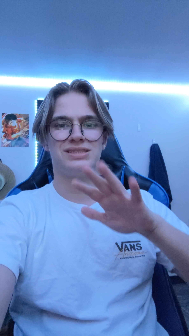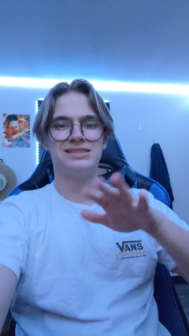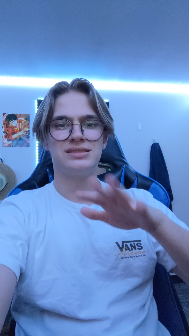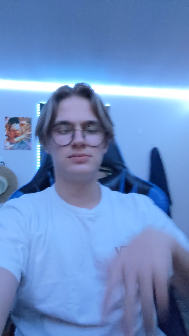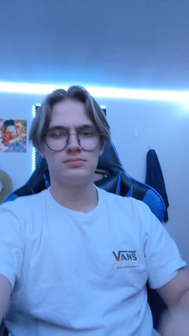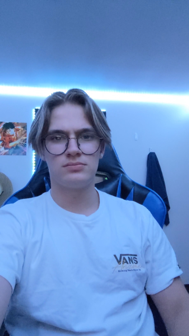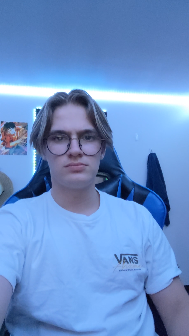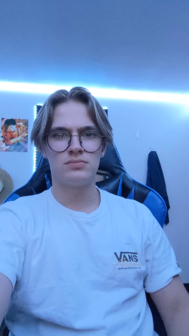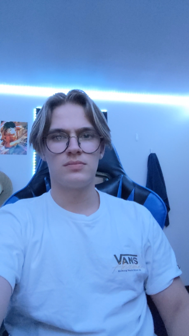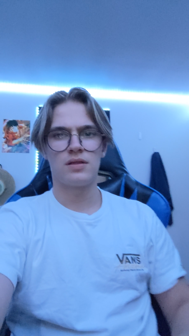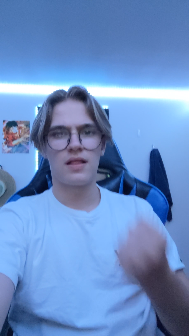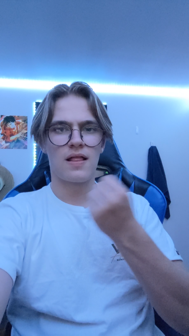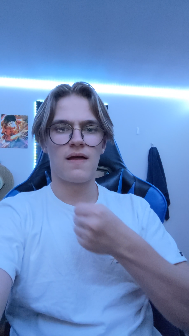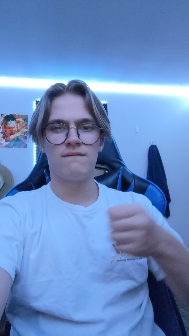coffee